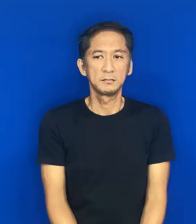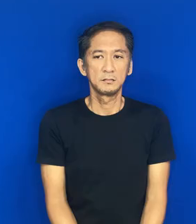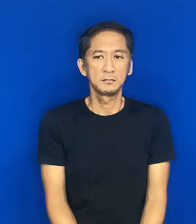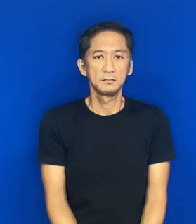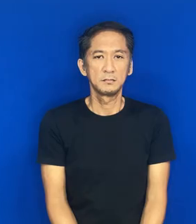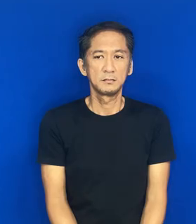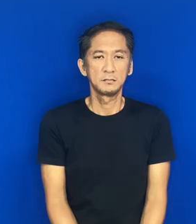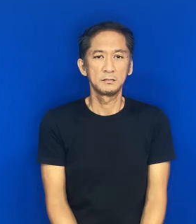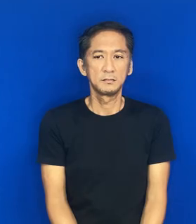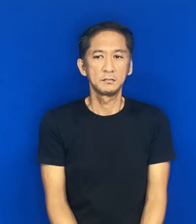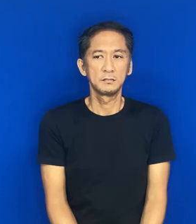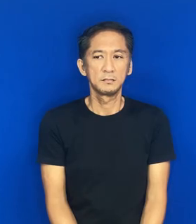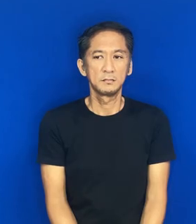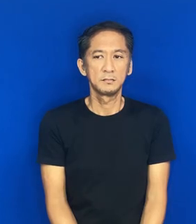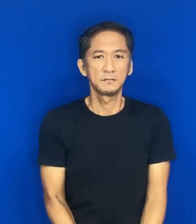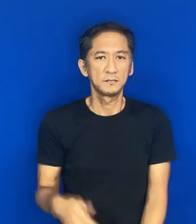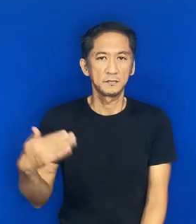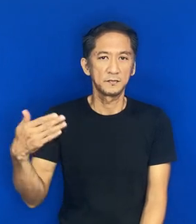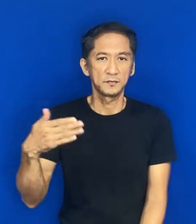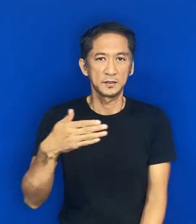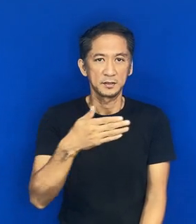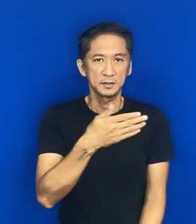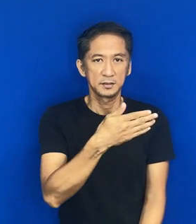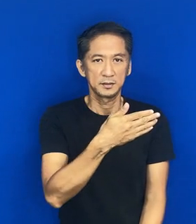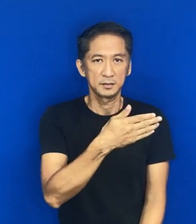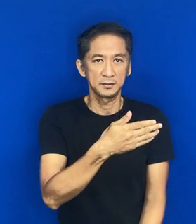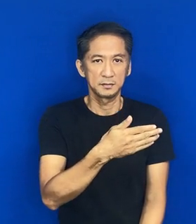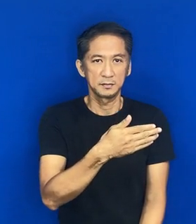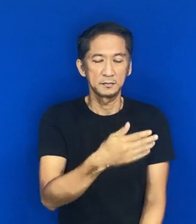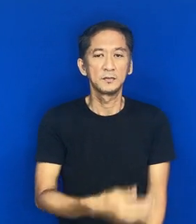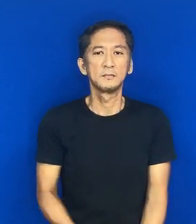fish